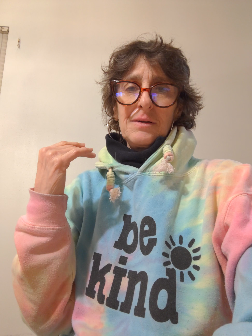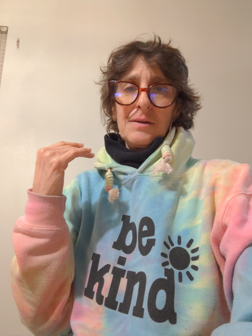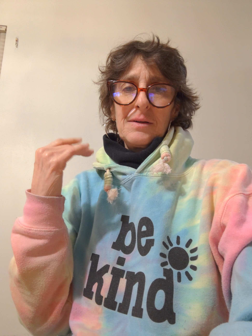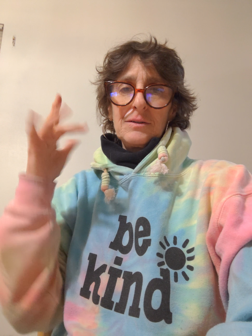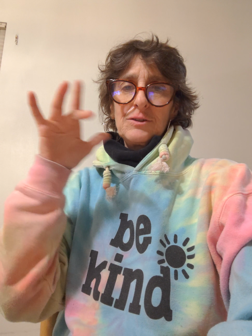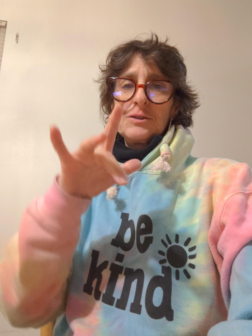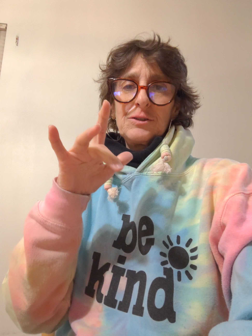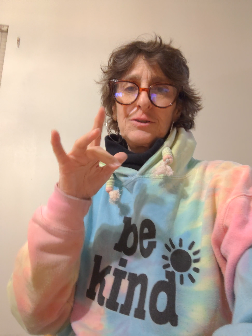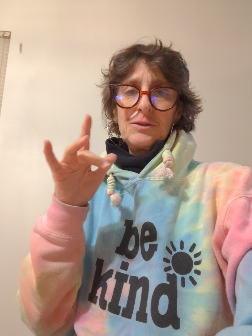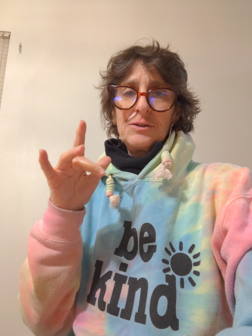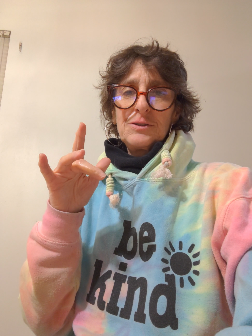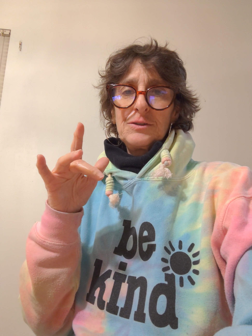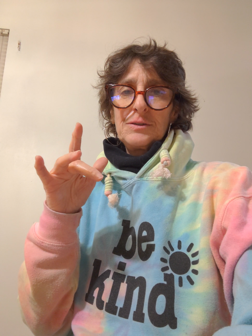touch